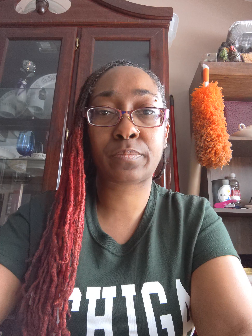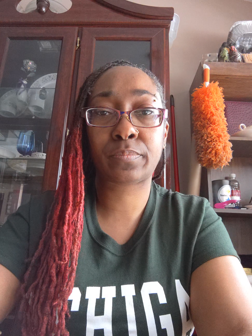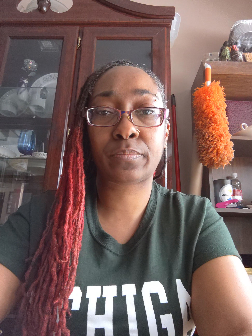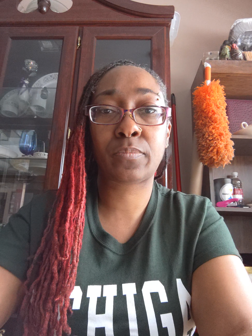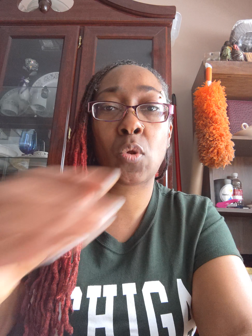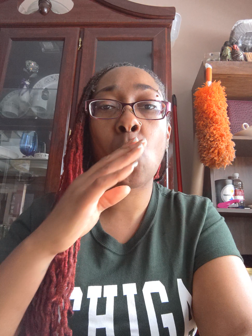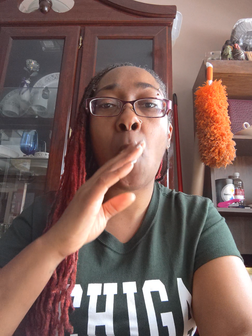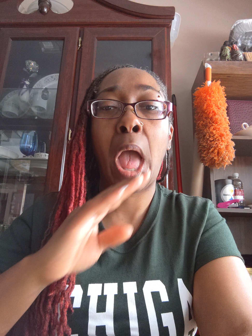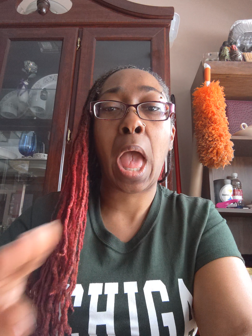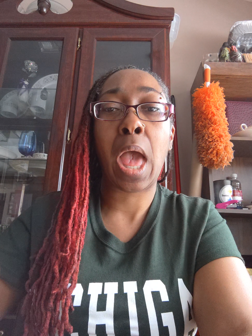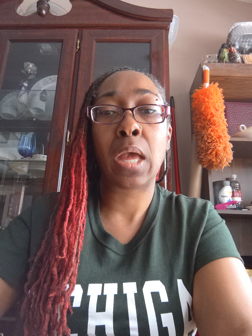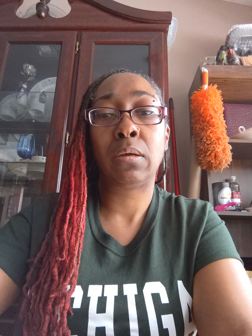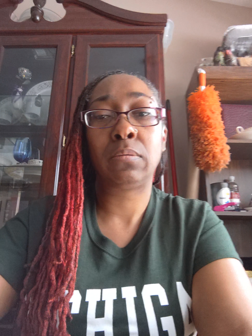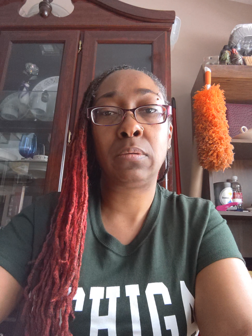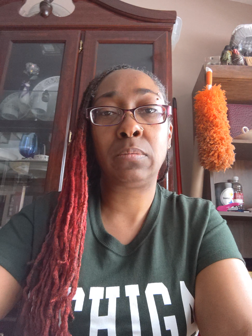quiet